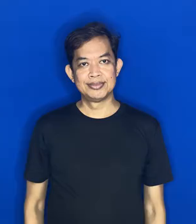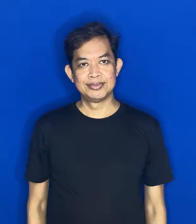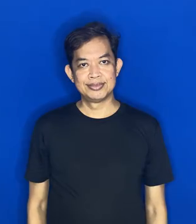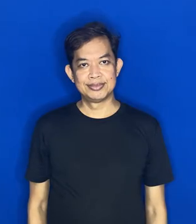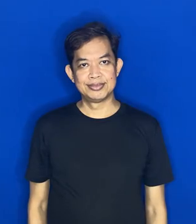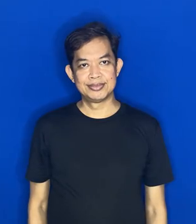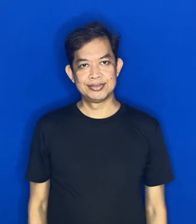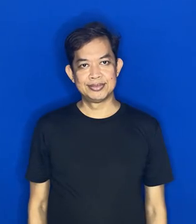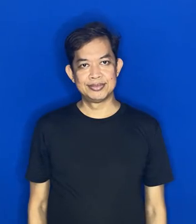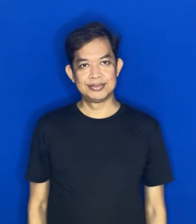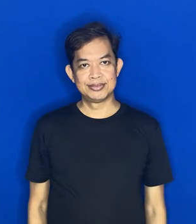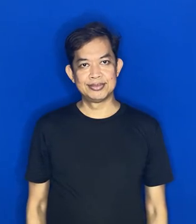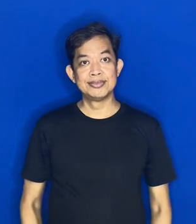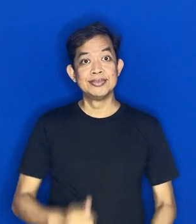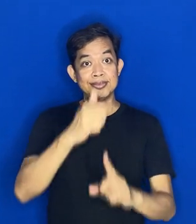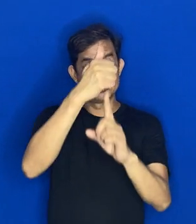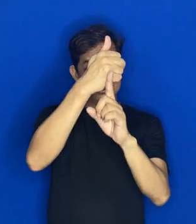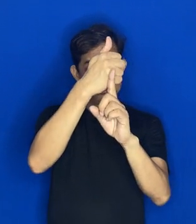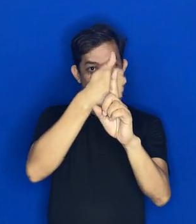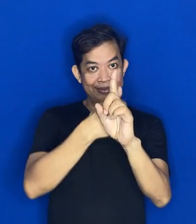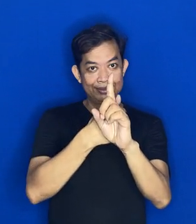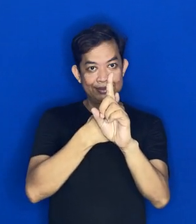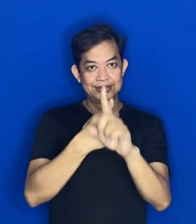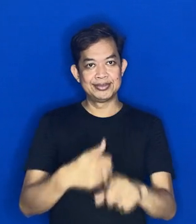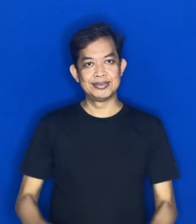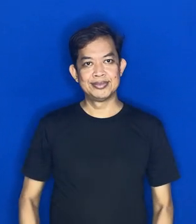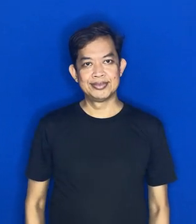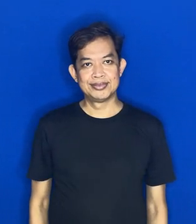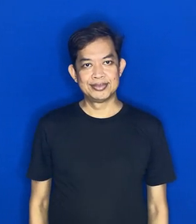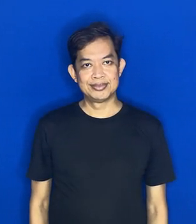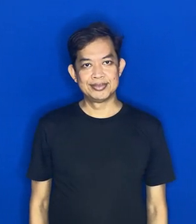april